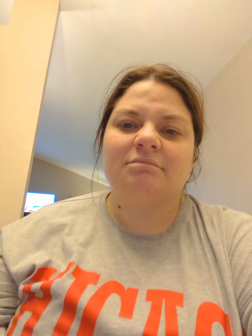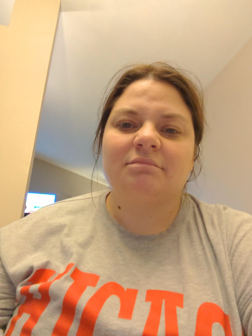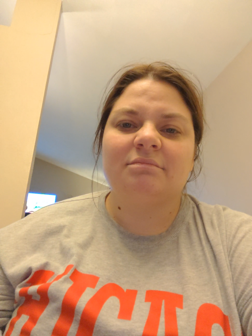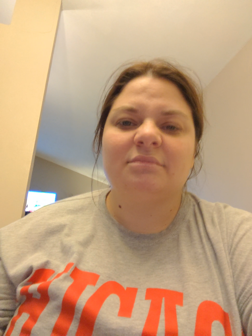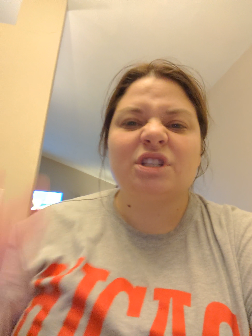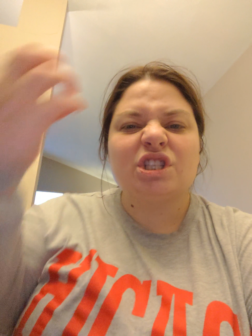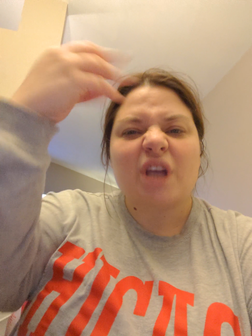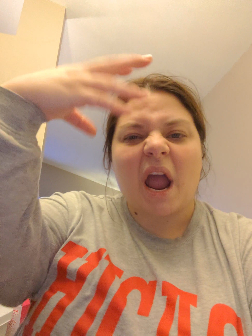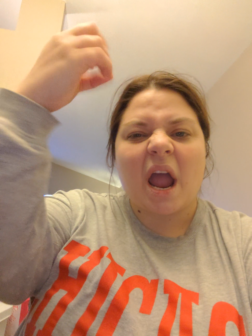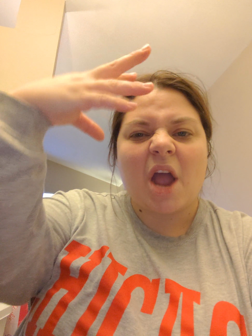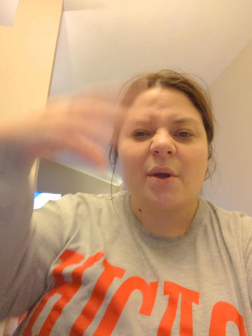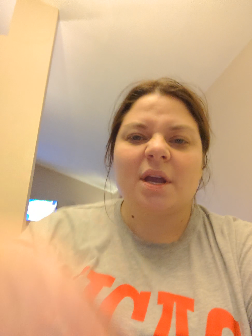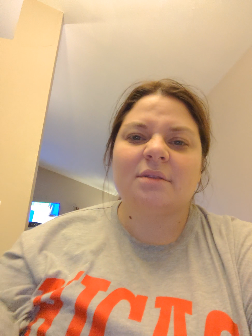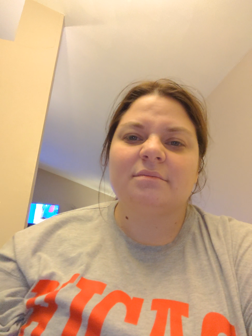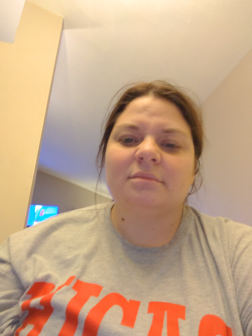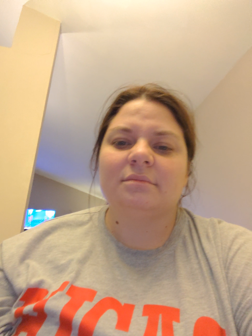shower